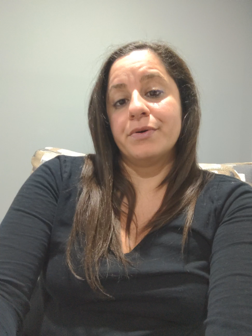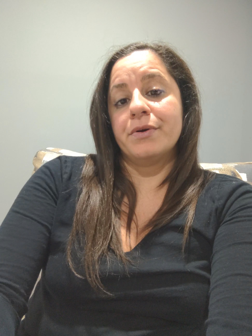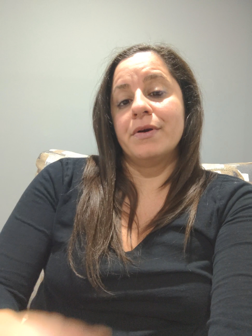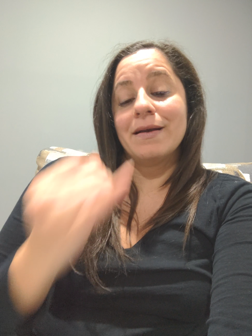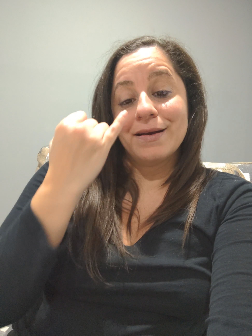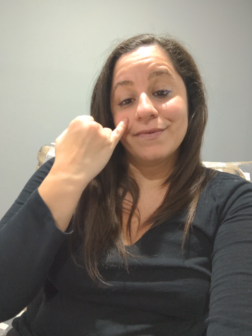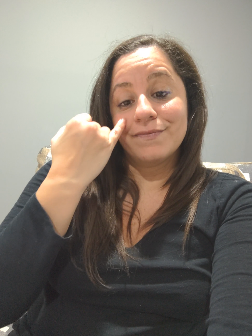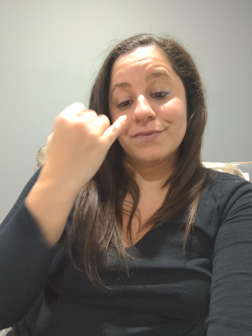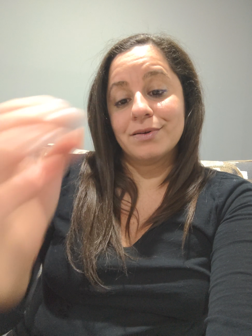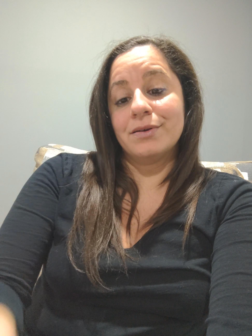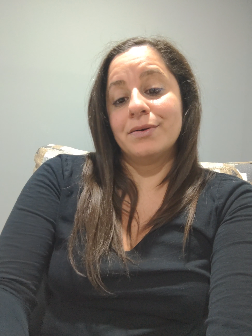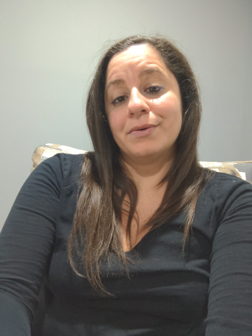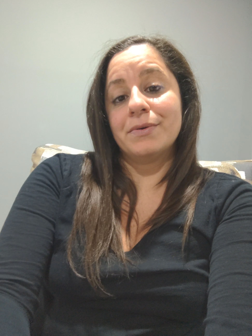if